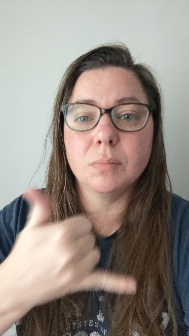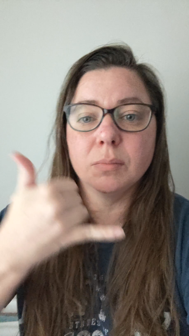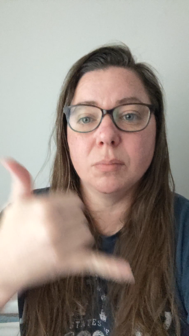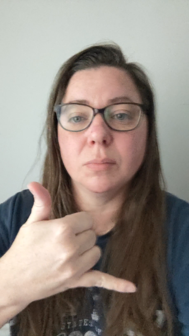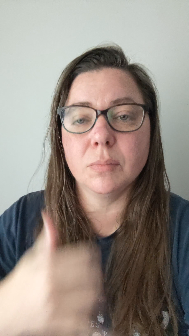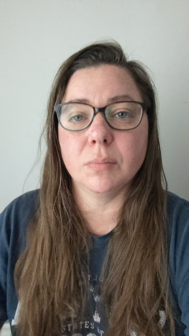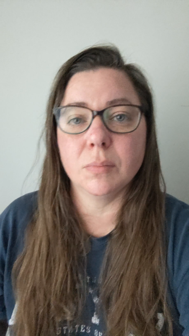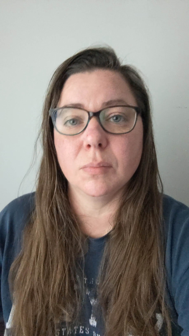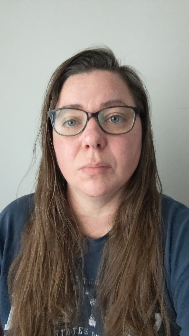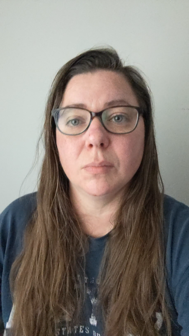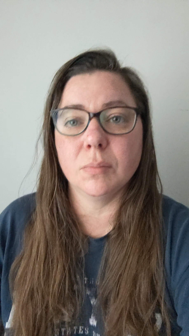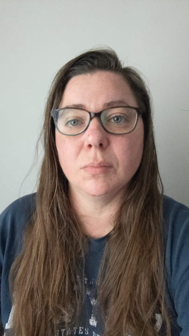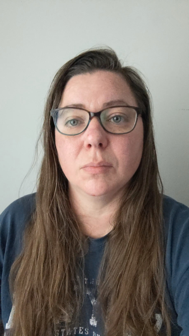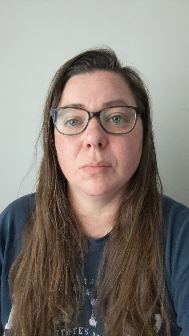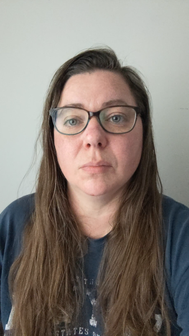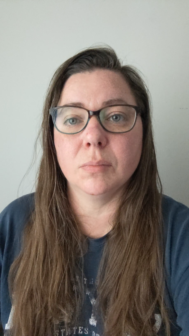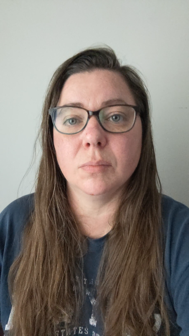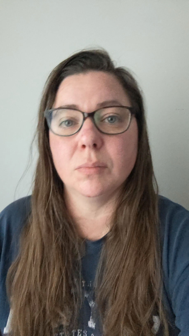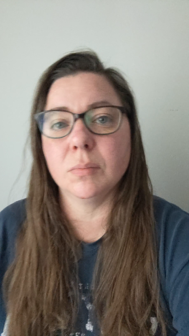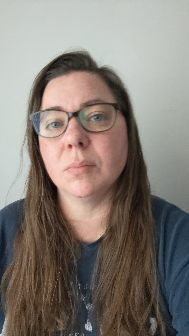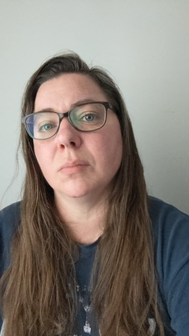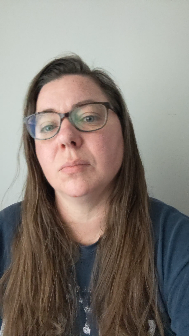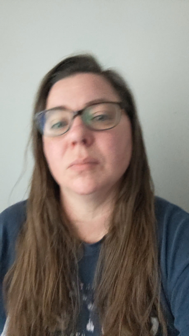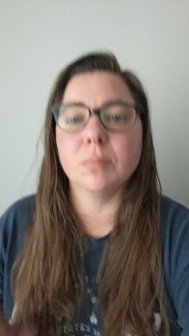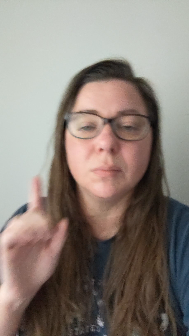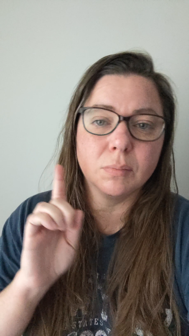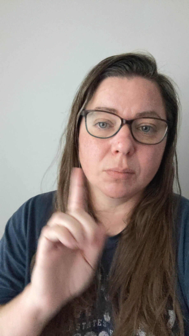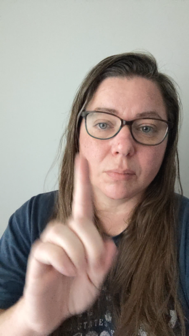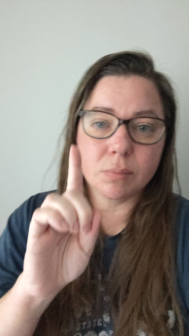bump